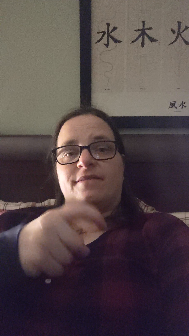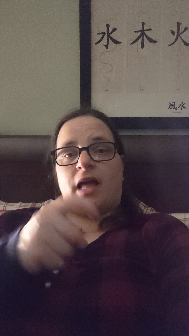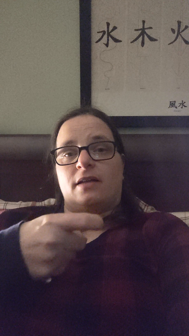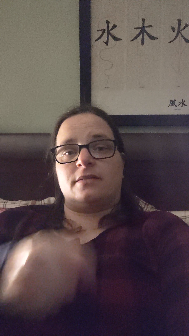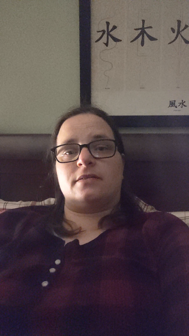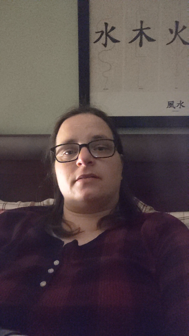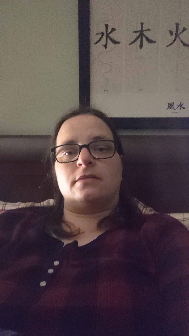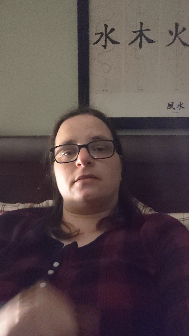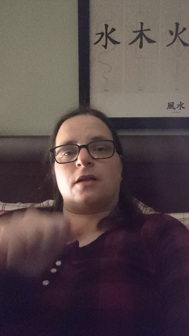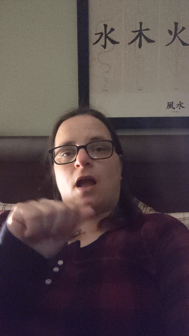a